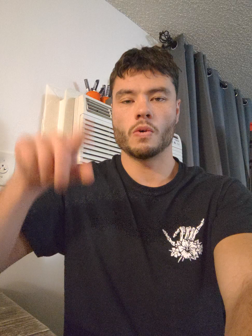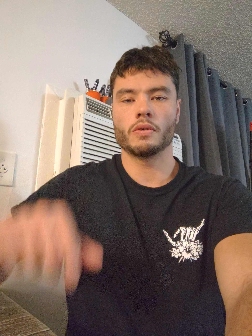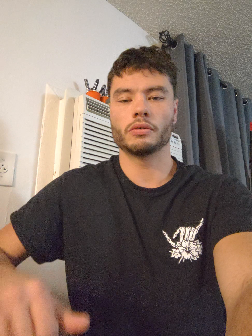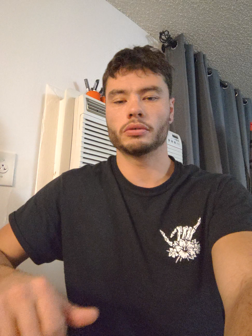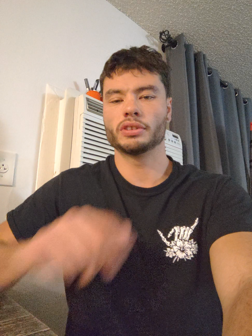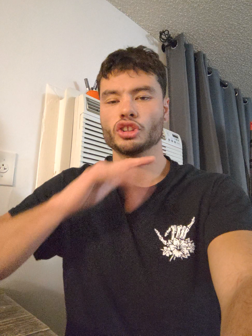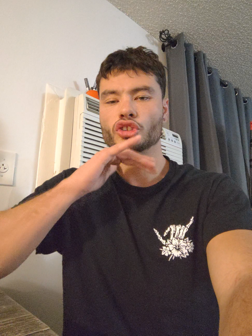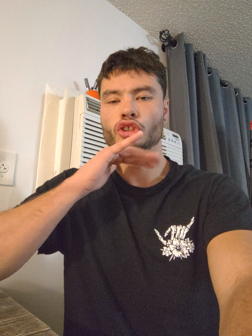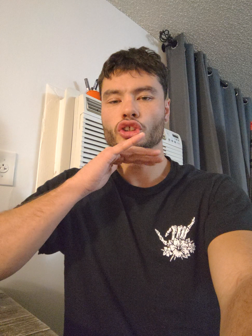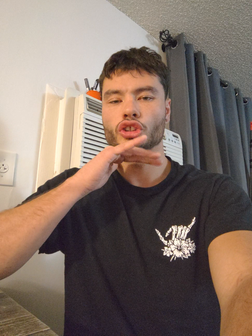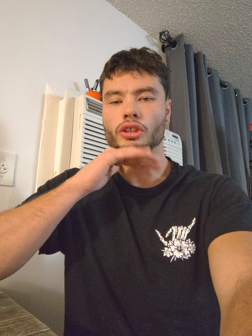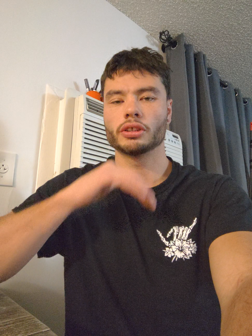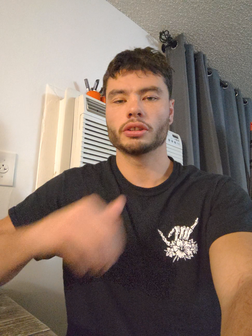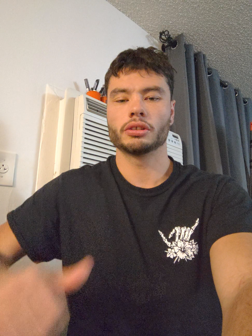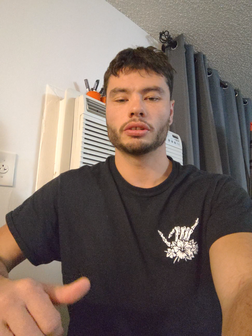dirty